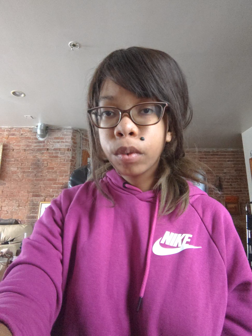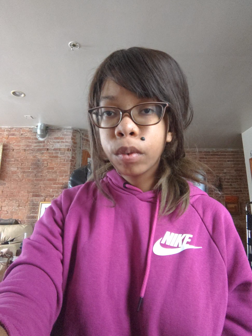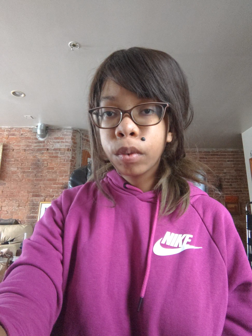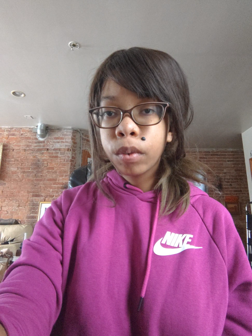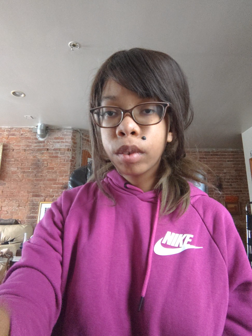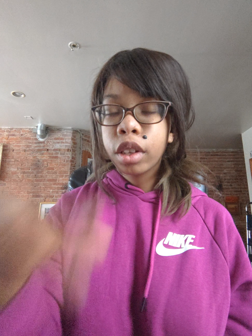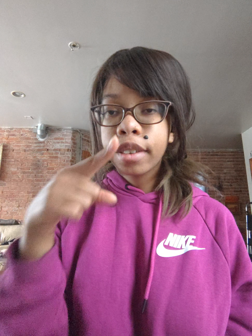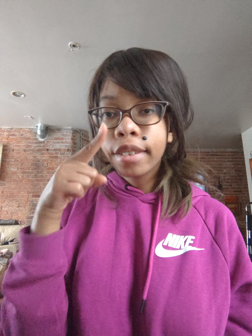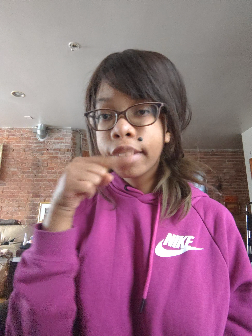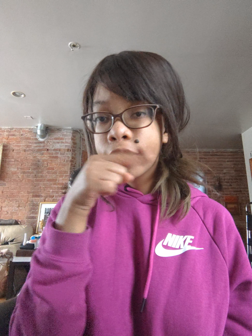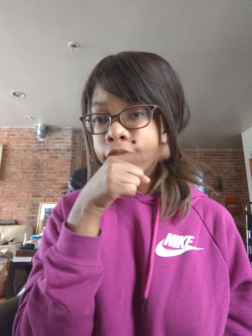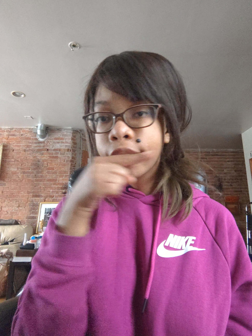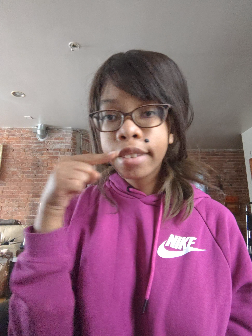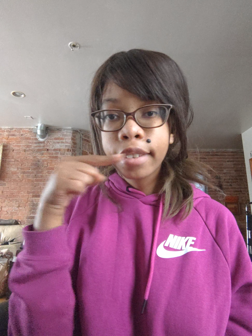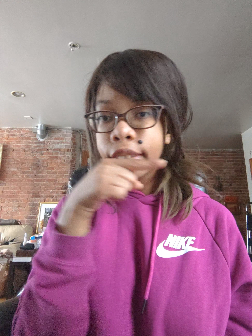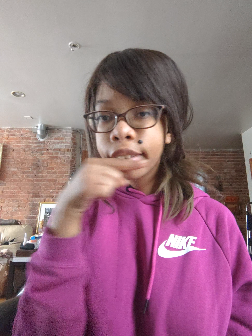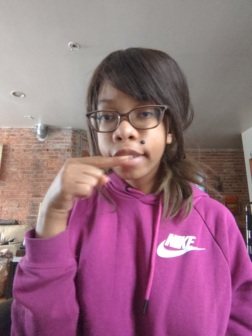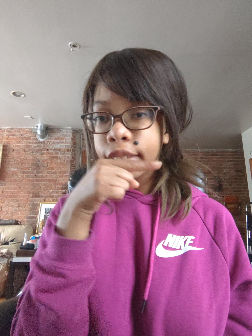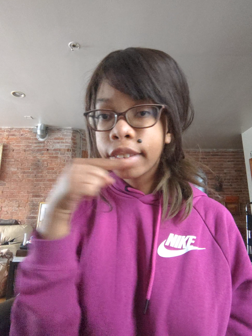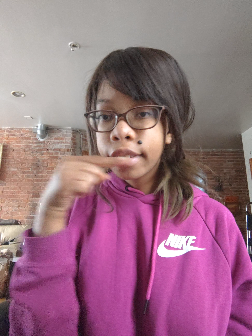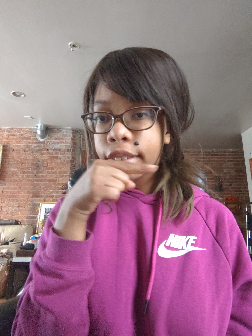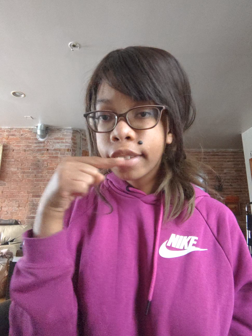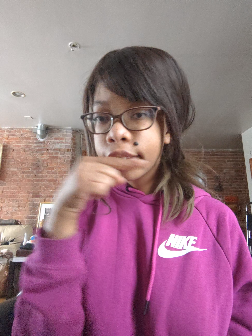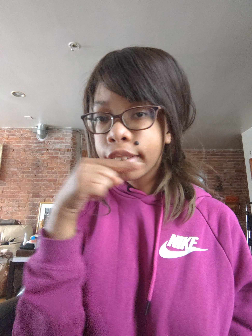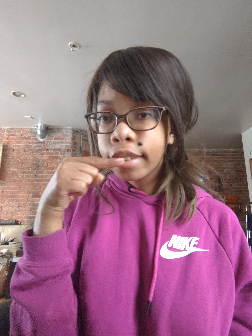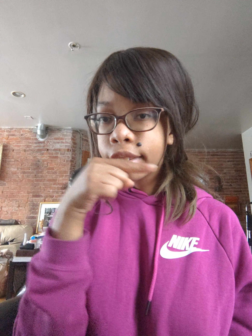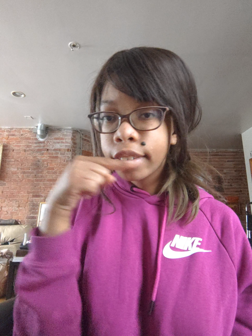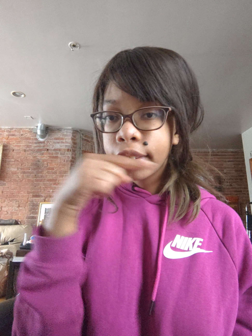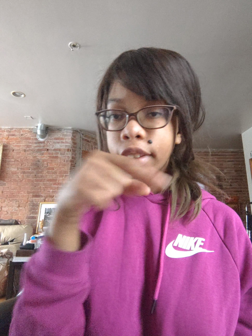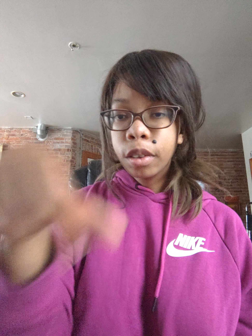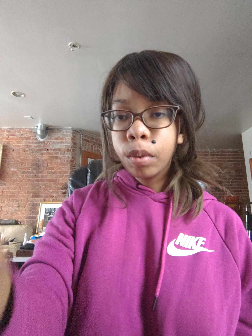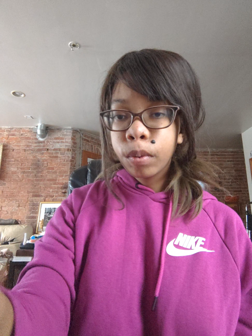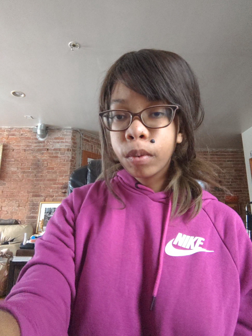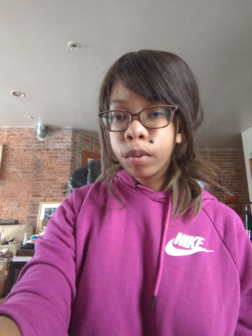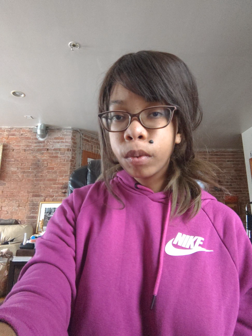toothbrush